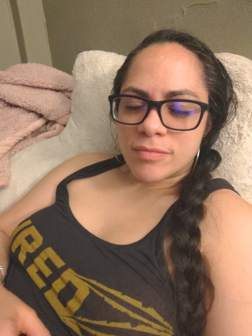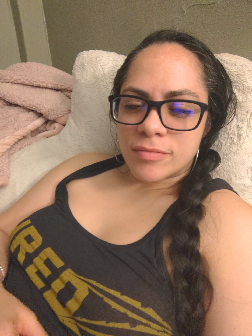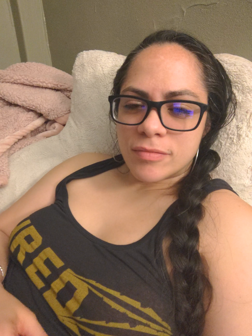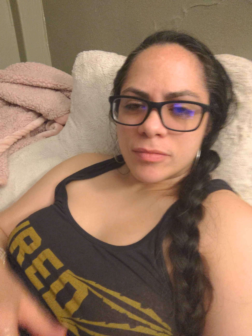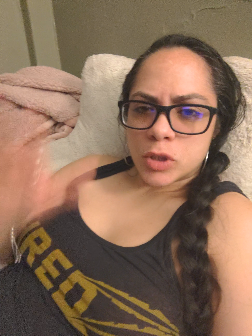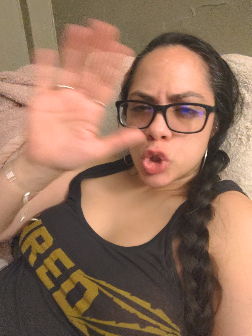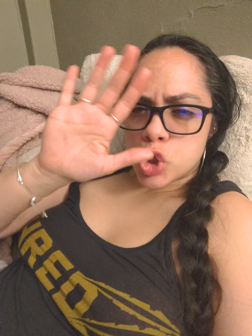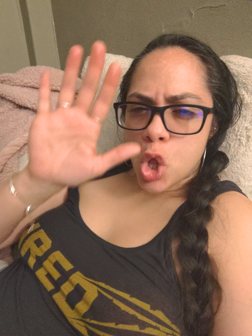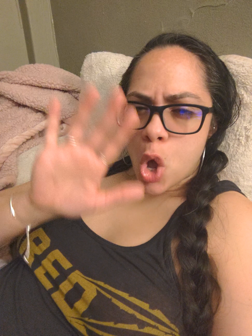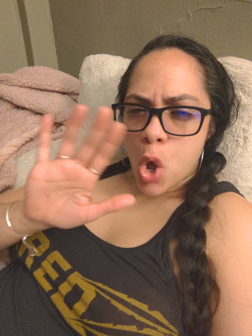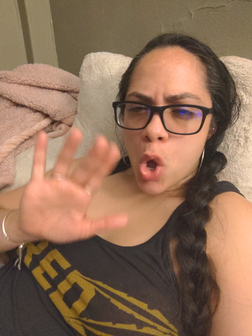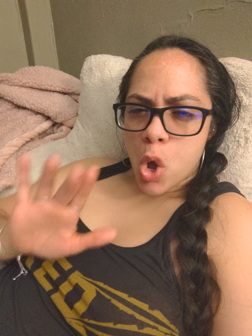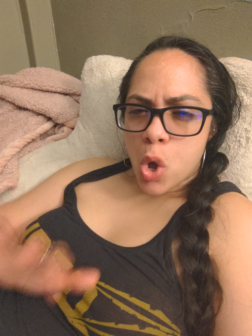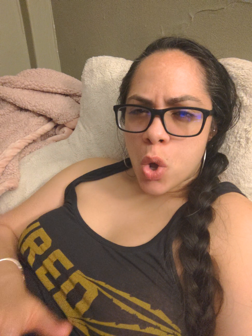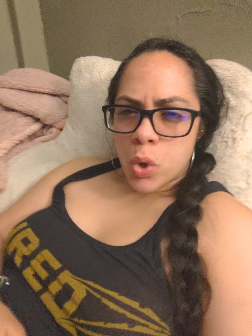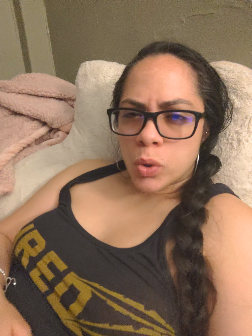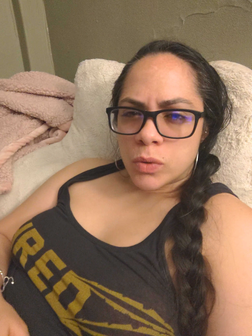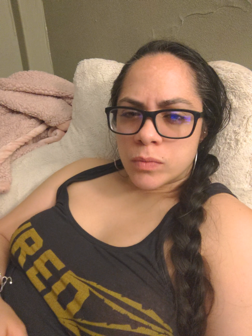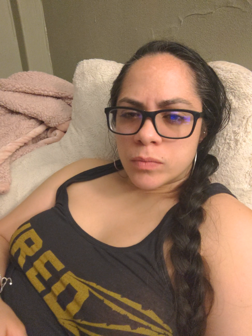snow